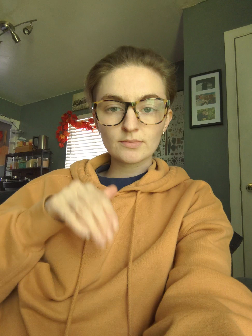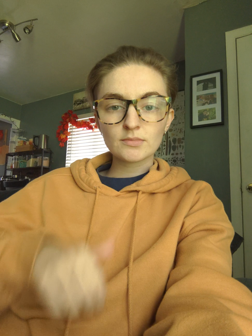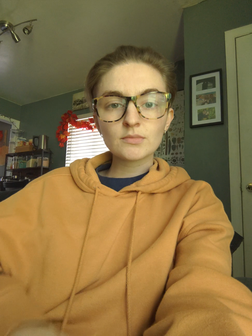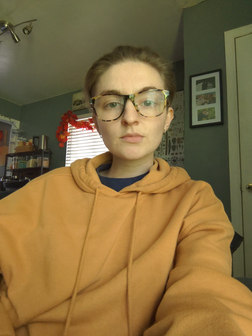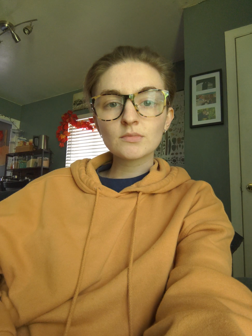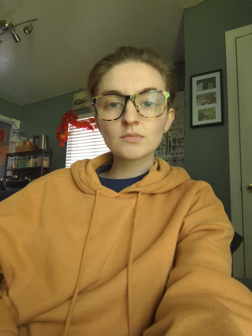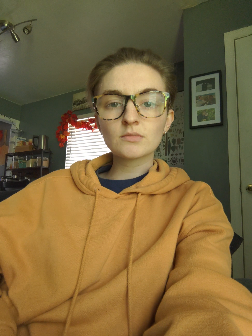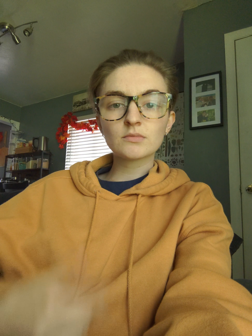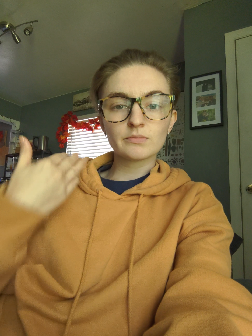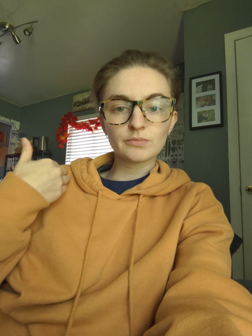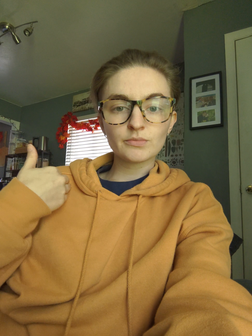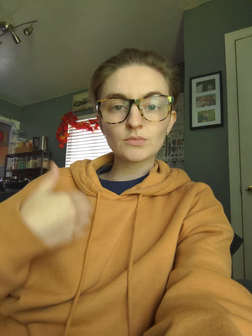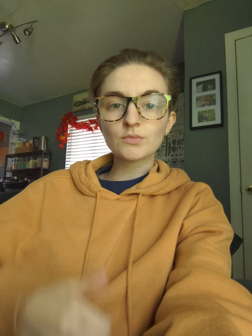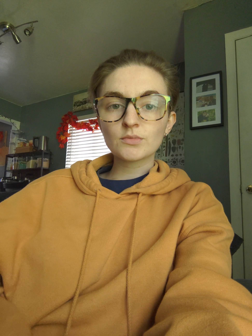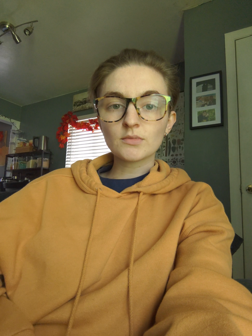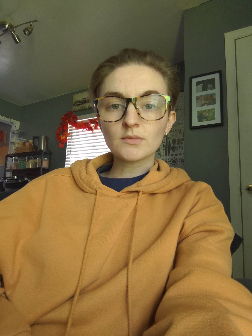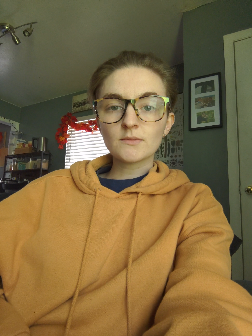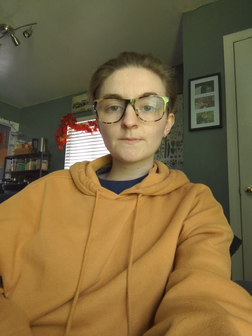shoulder